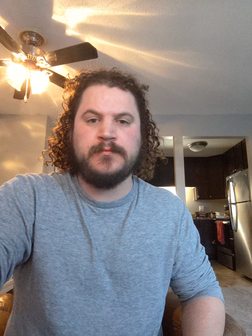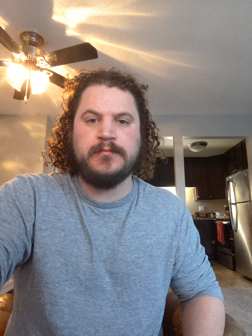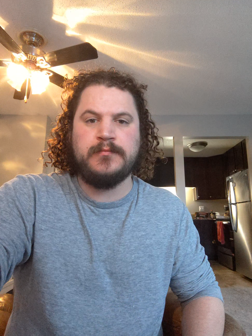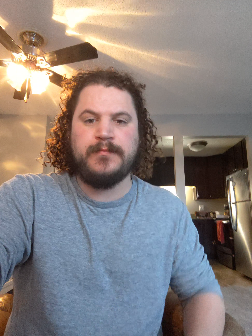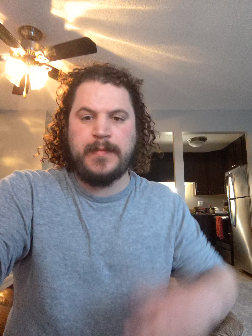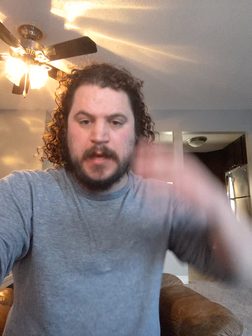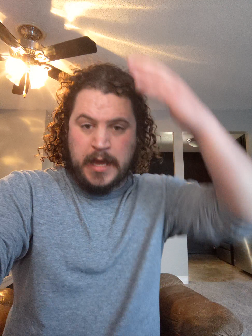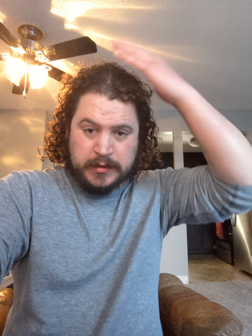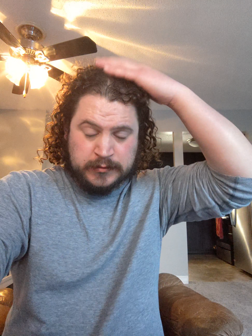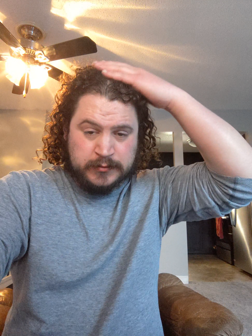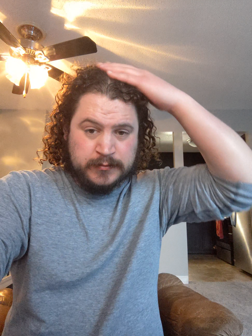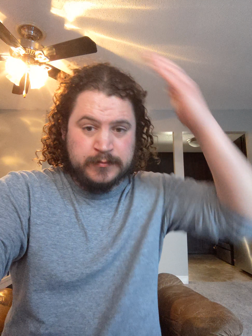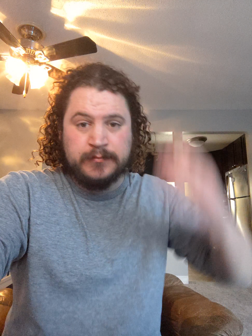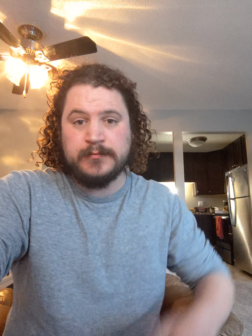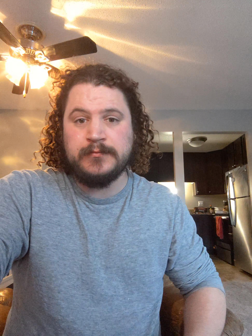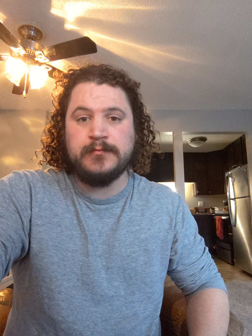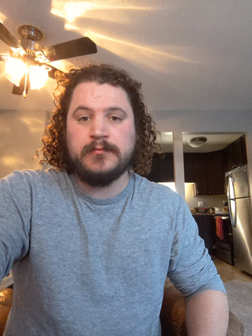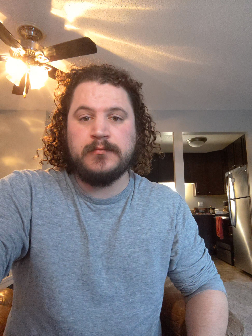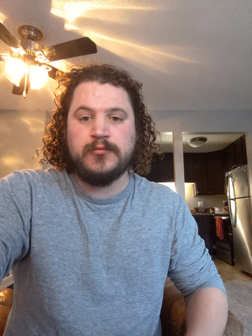hat